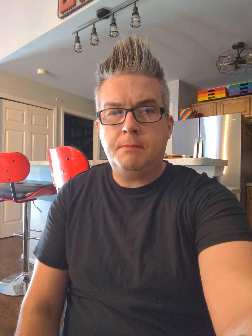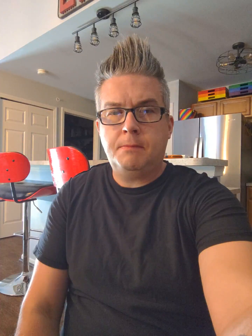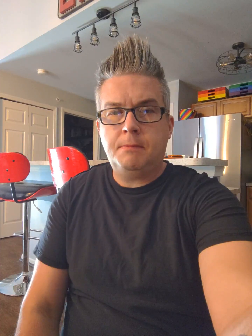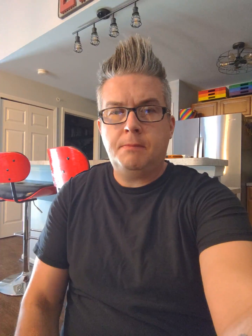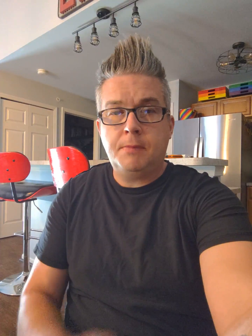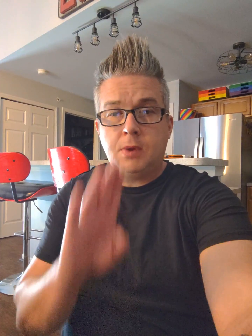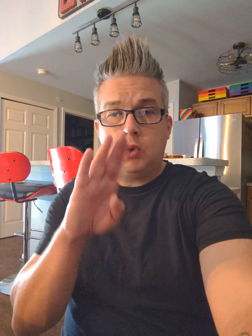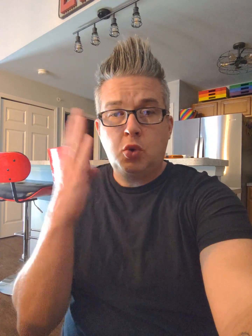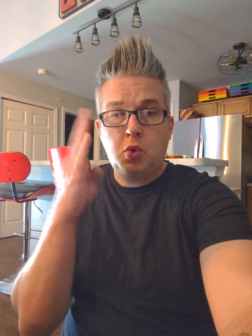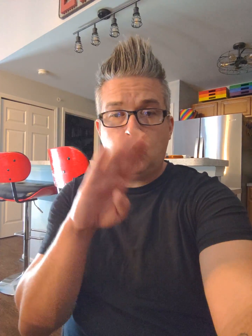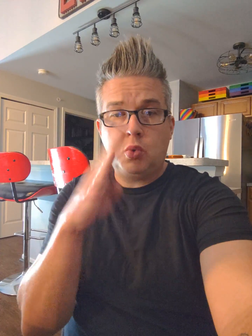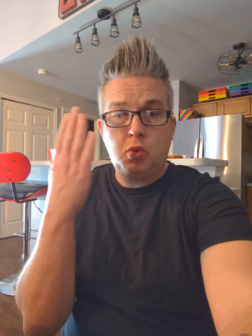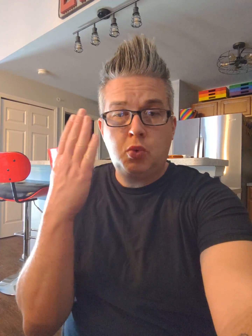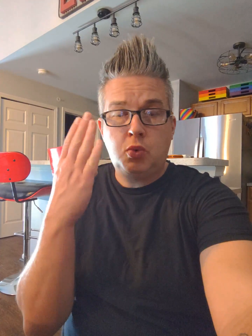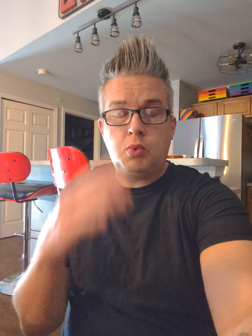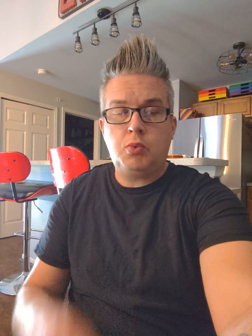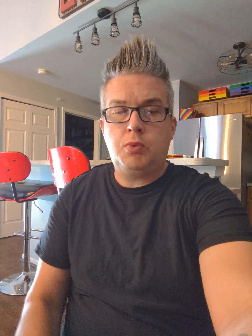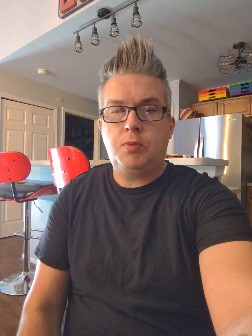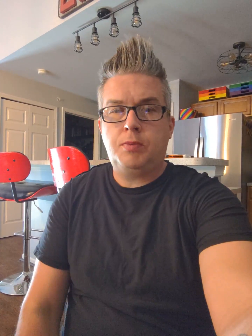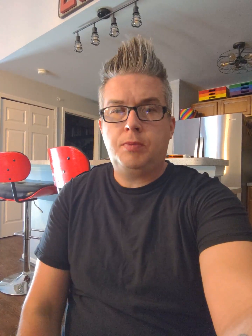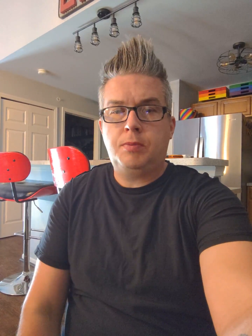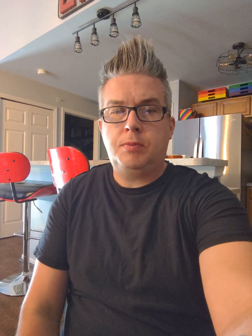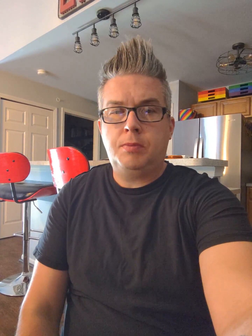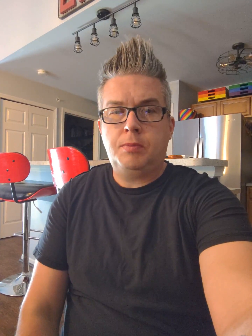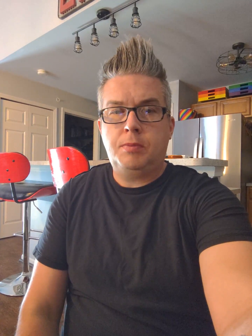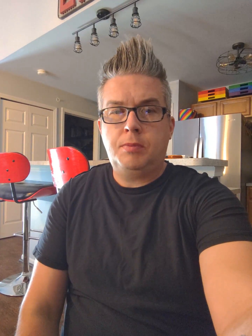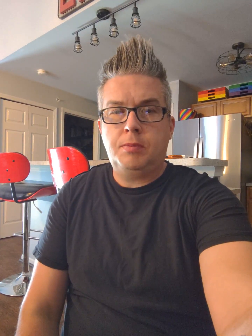door